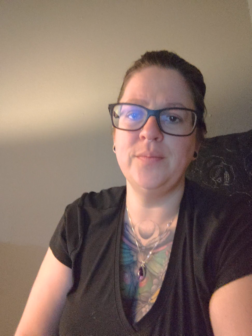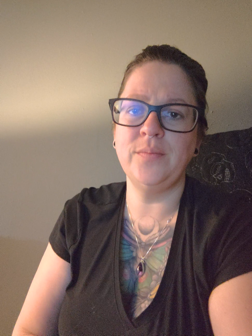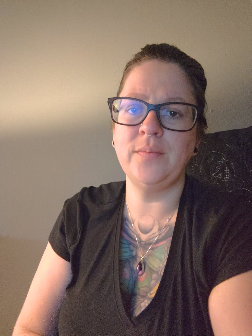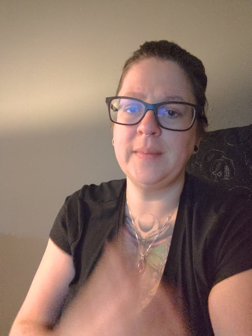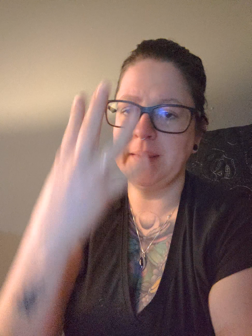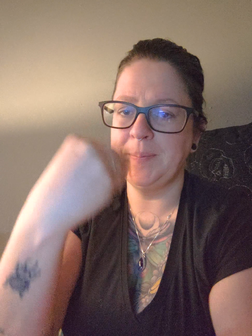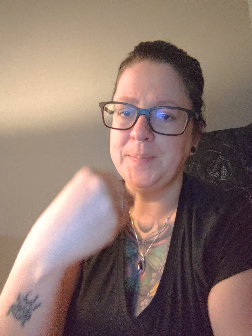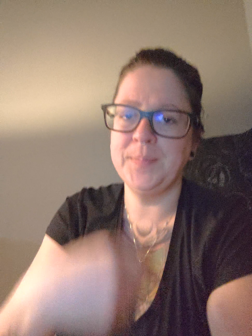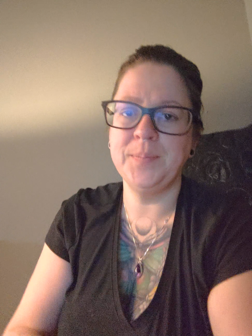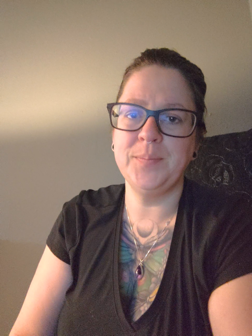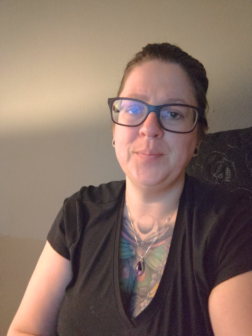sleep